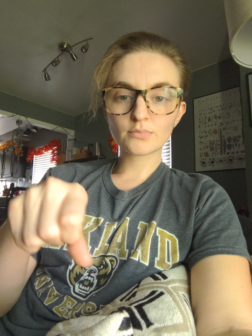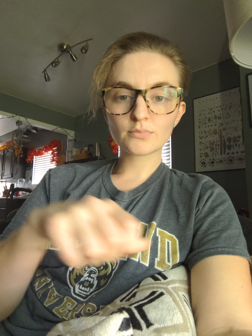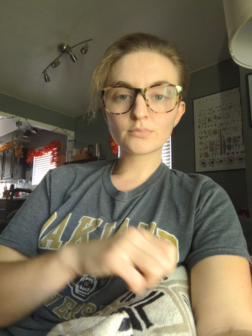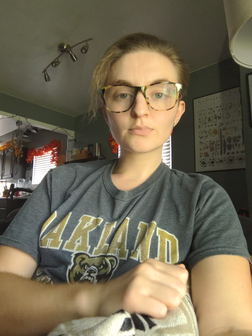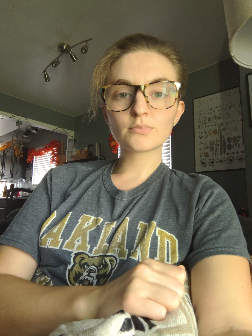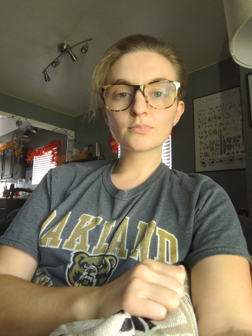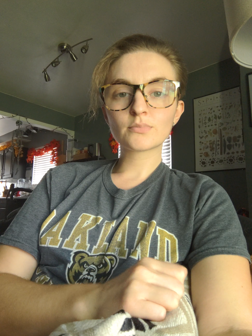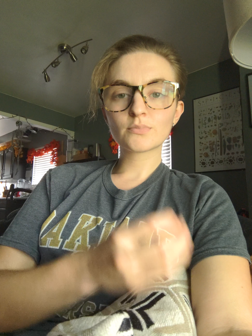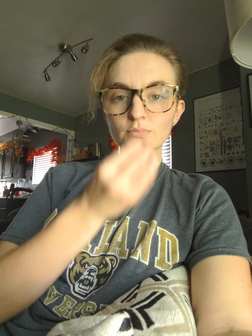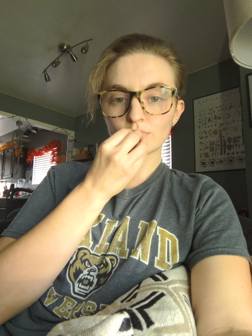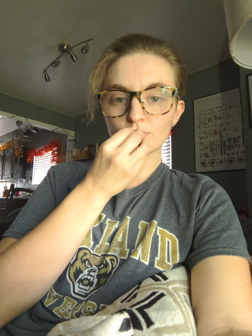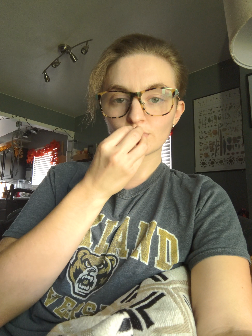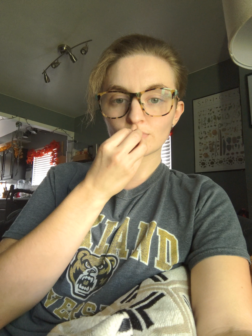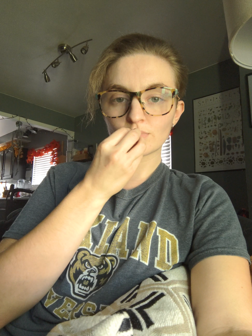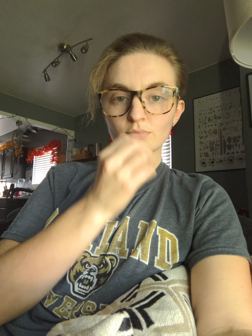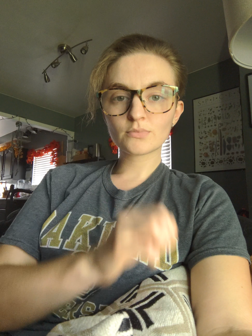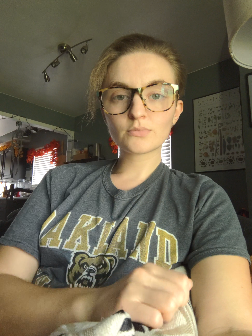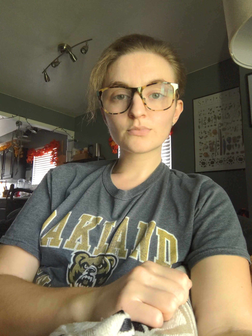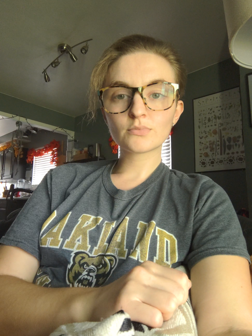eat